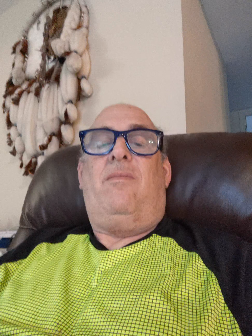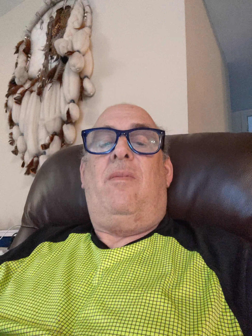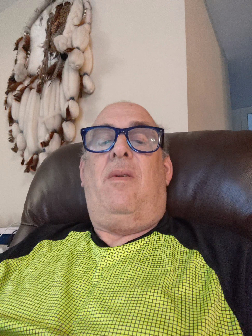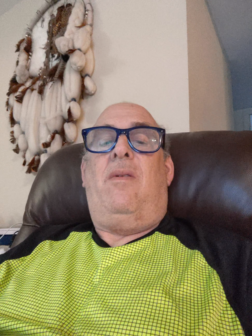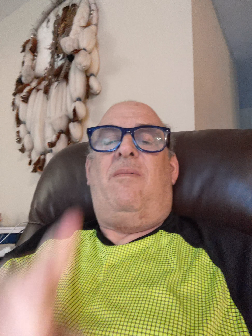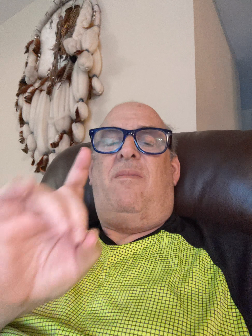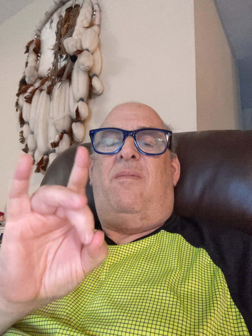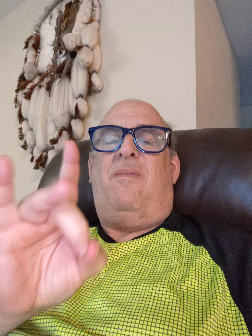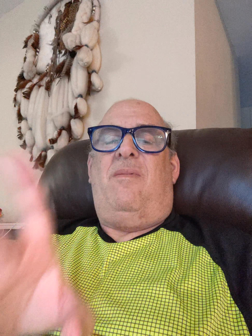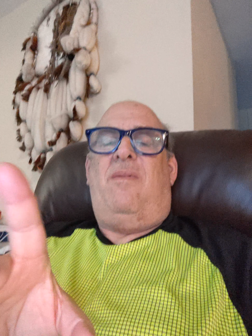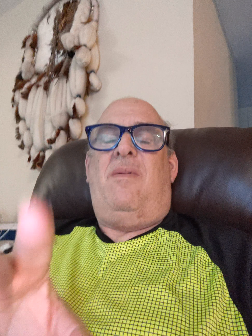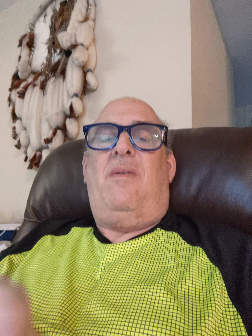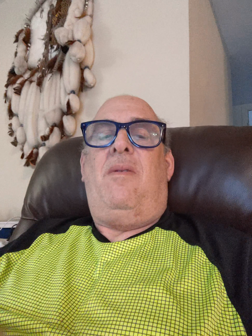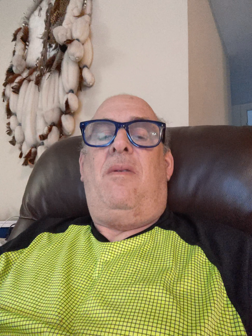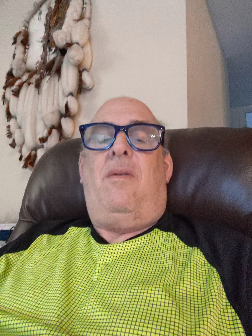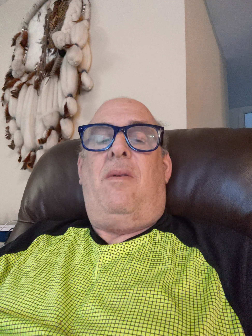hate